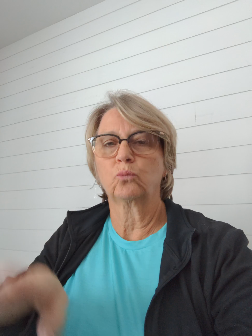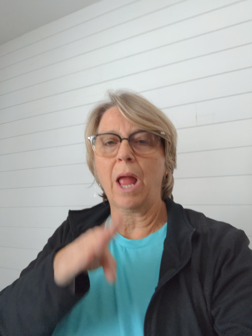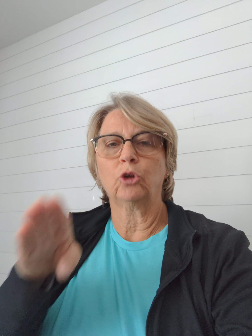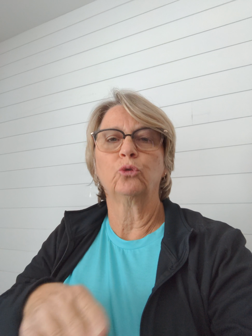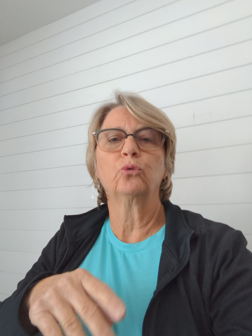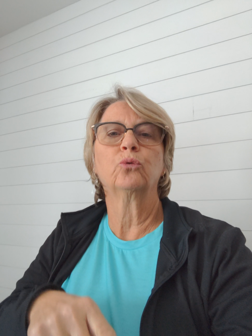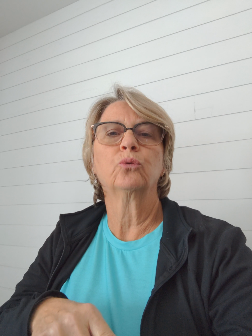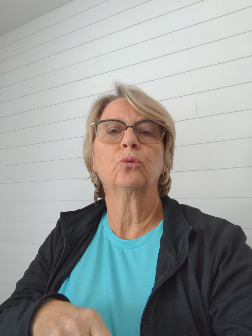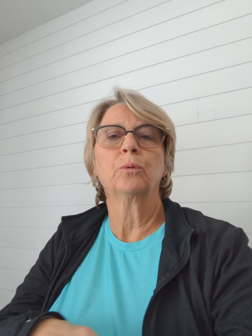dryer